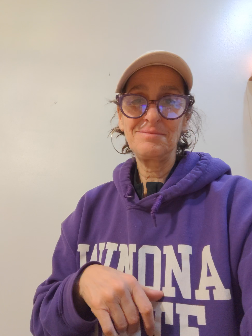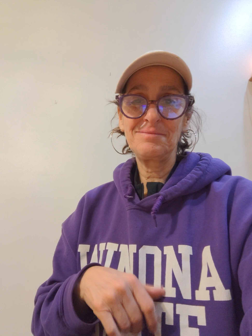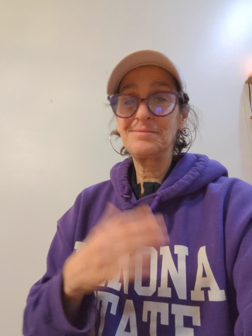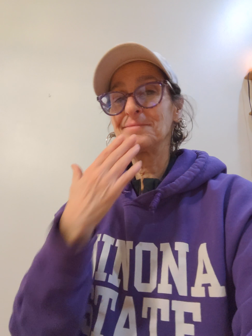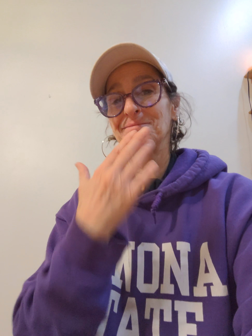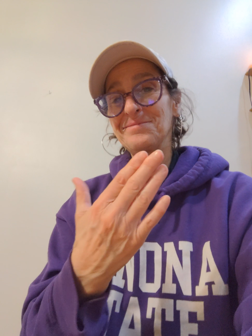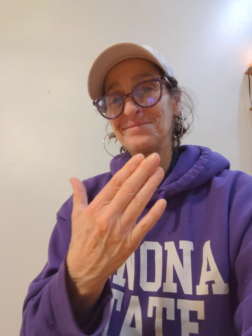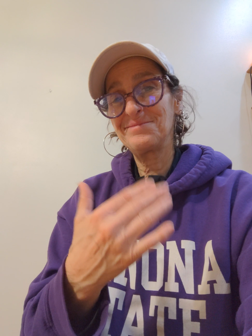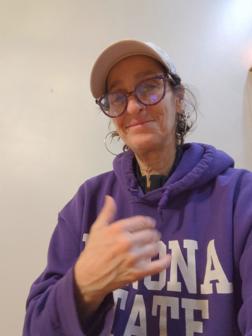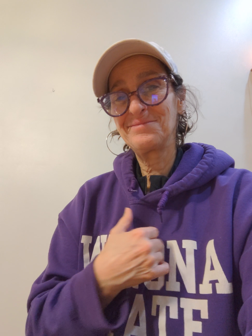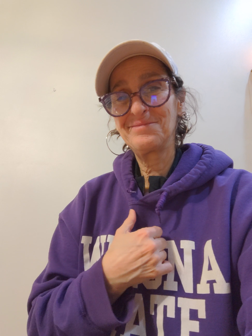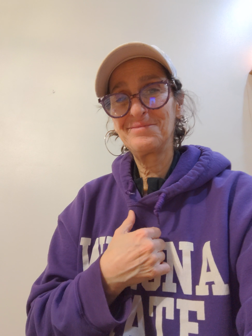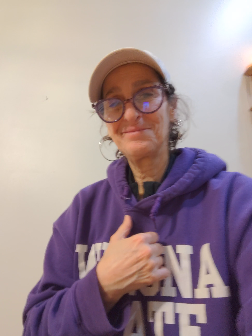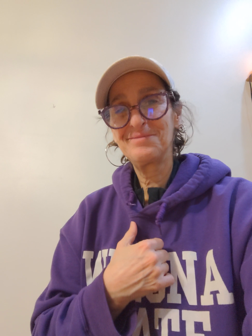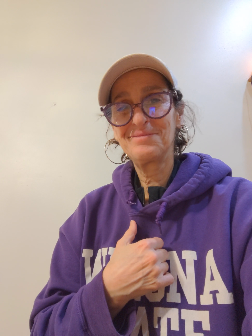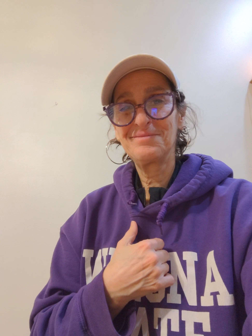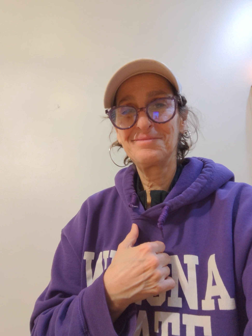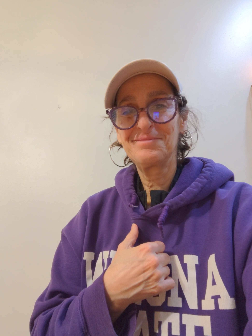thank you